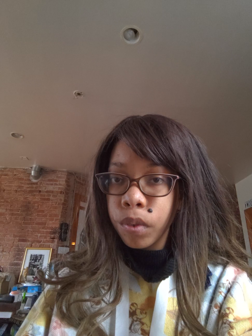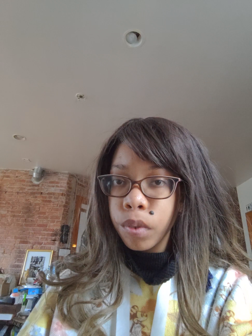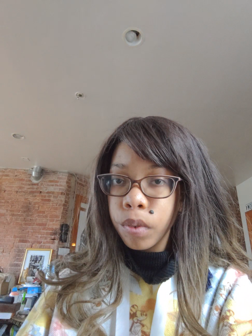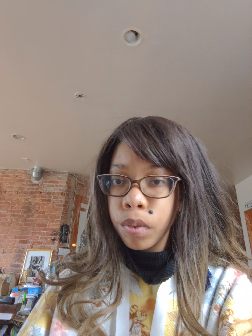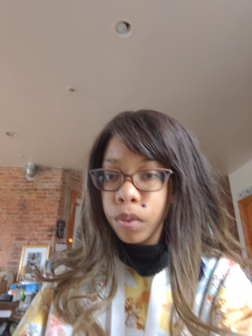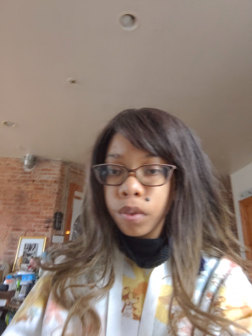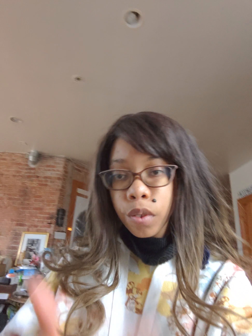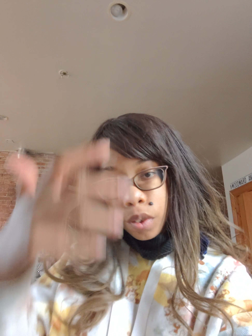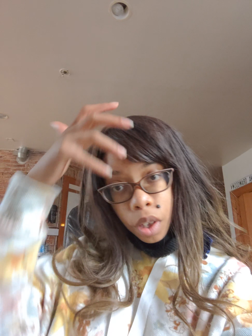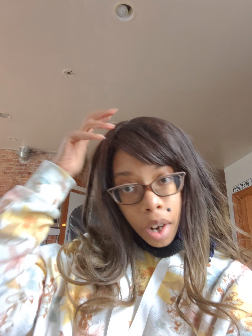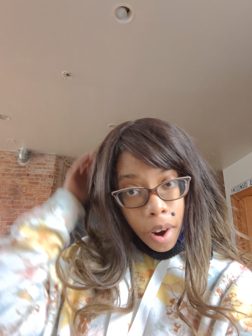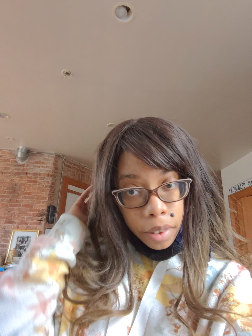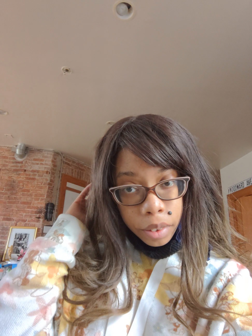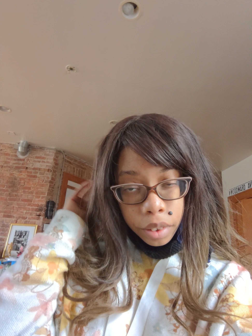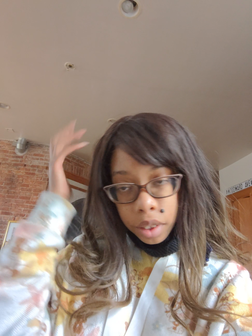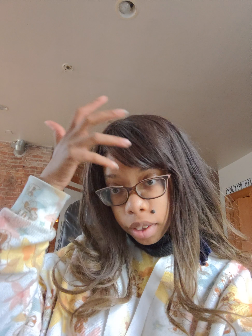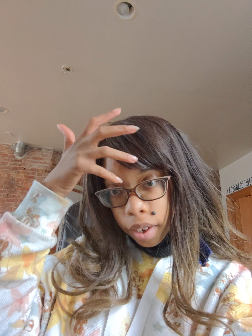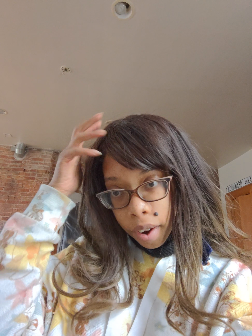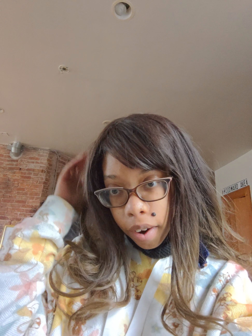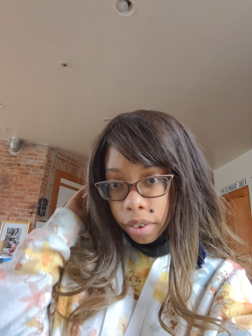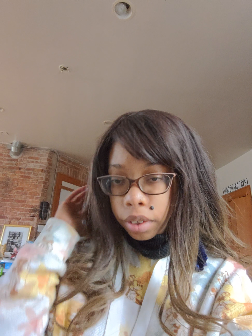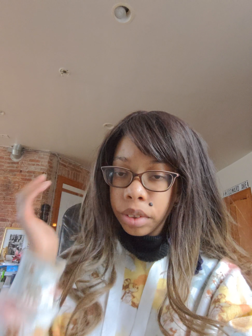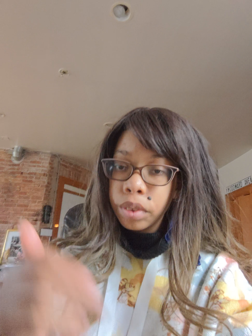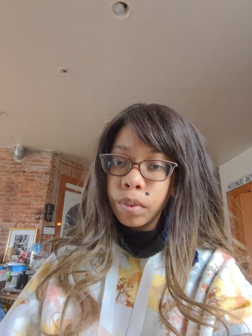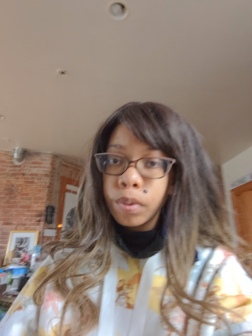lion